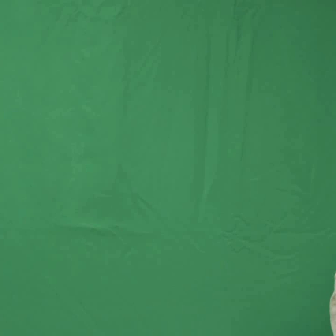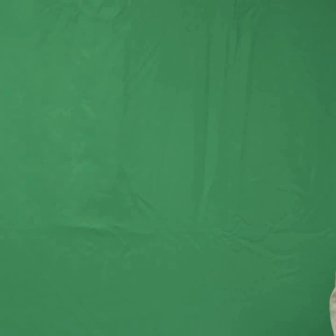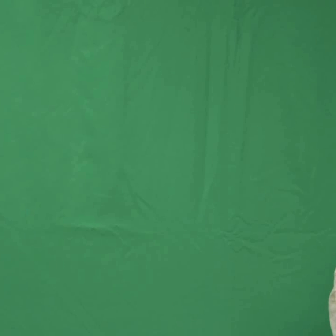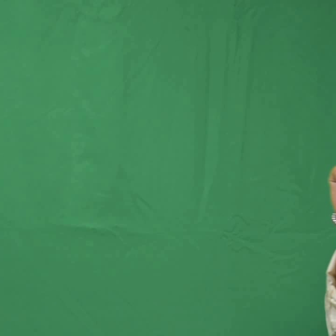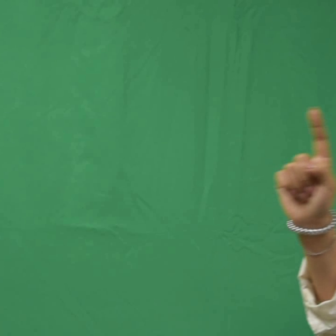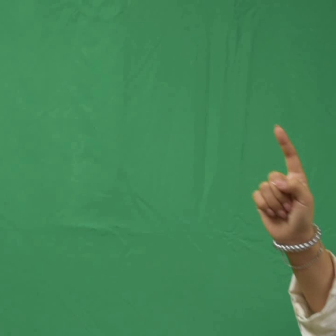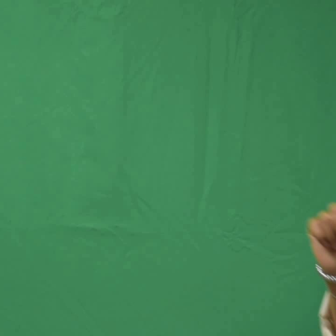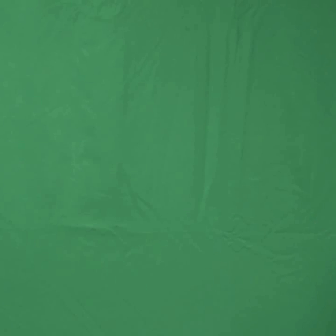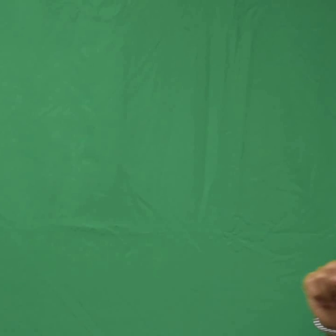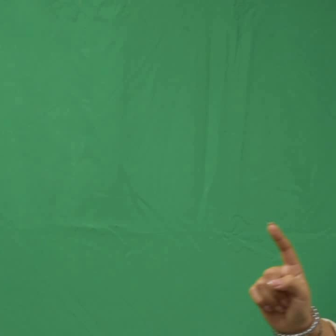Z